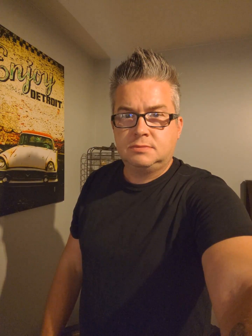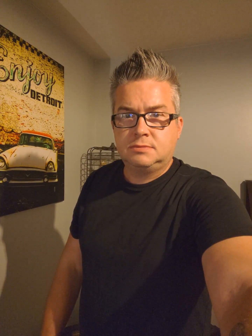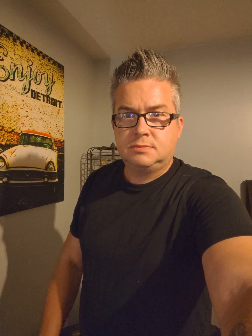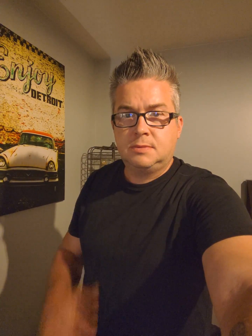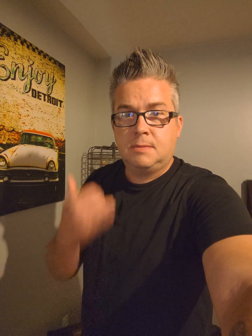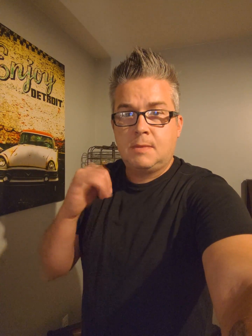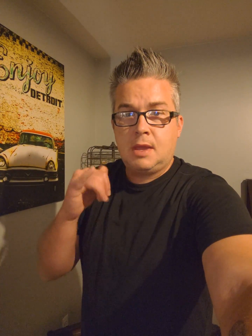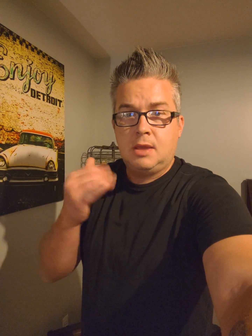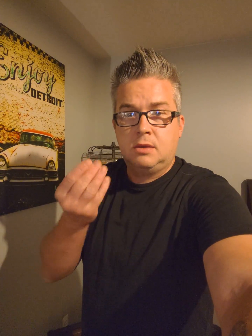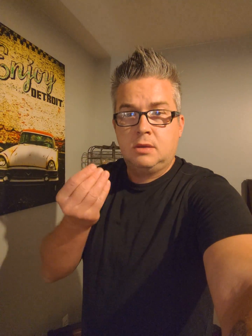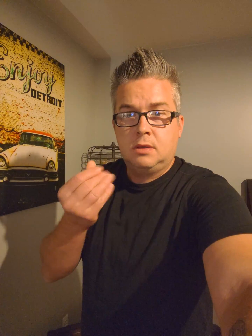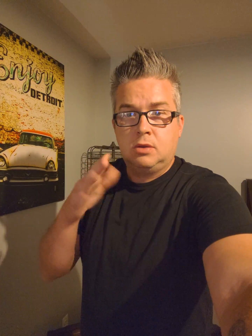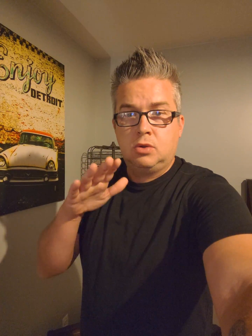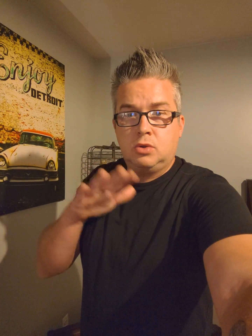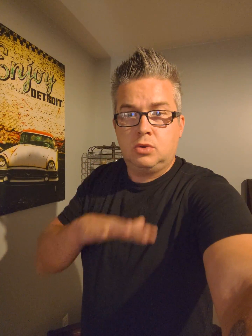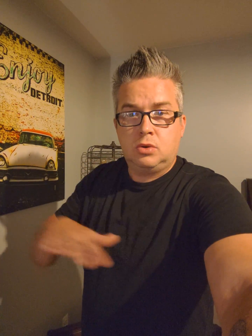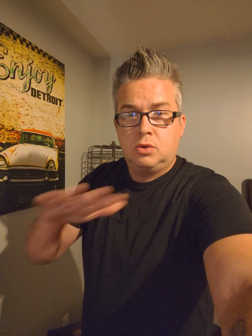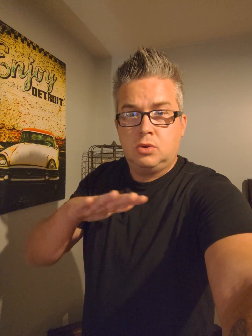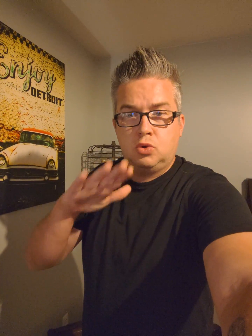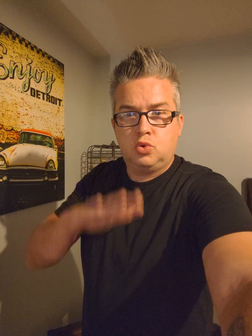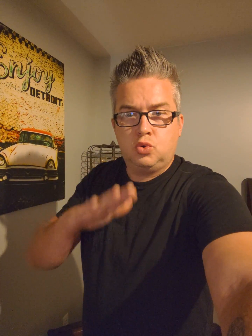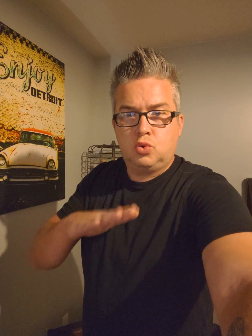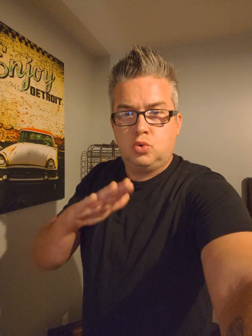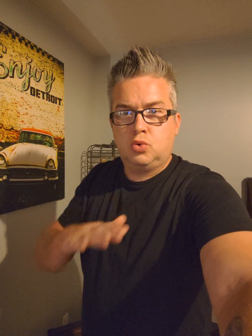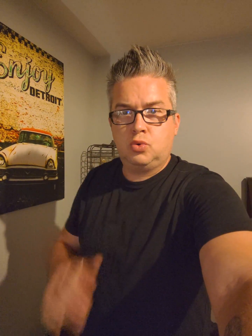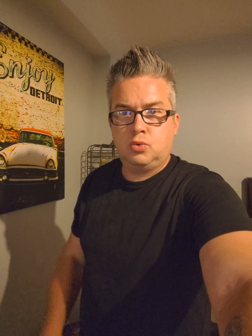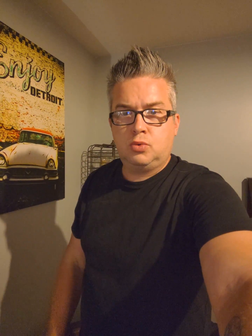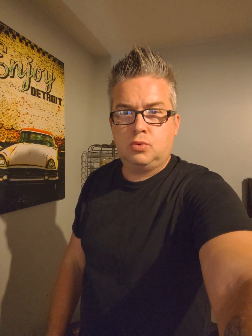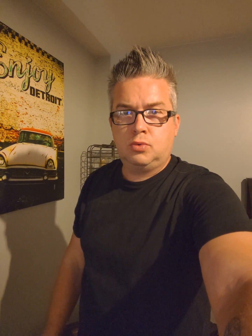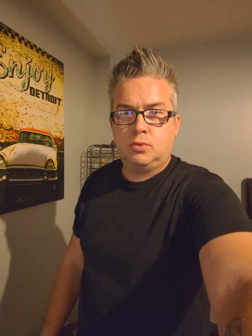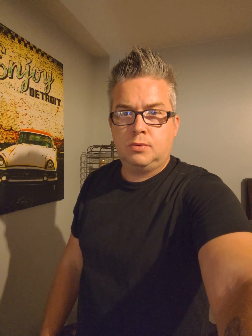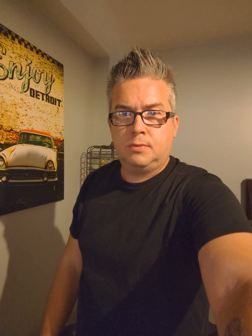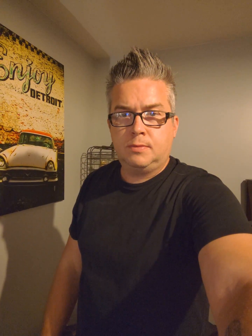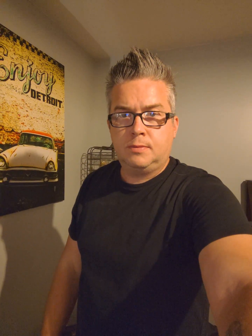playground